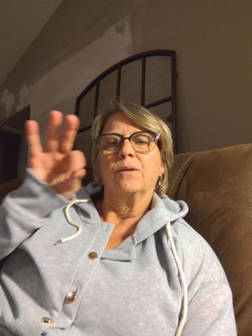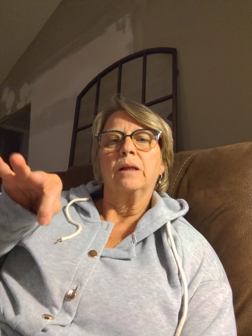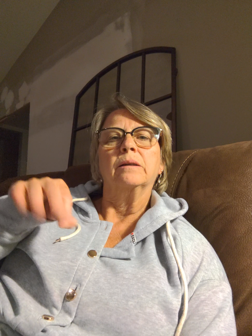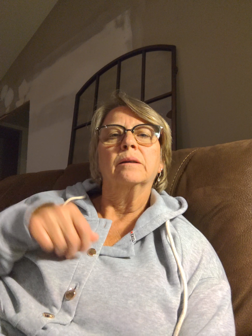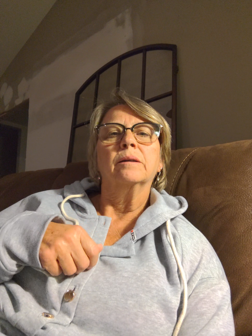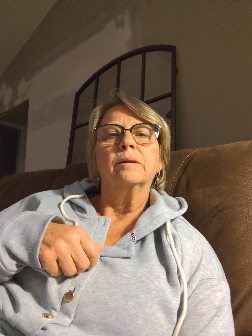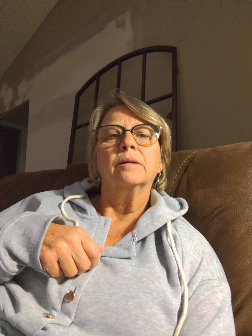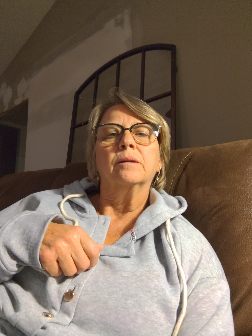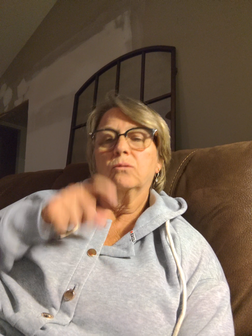french fries